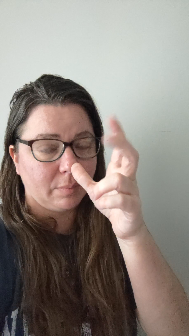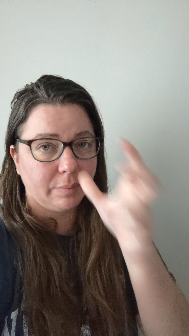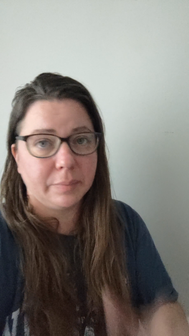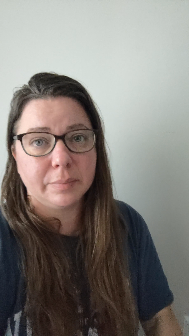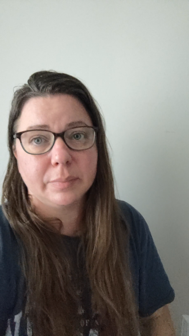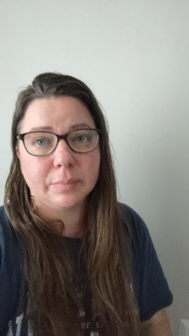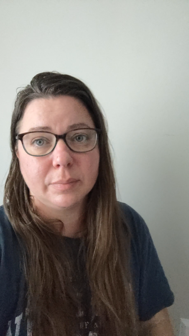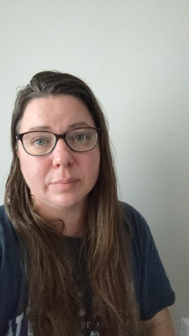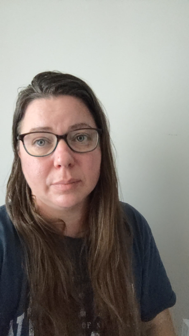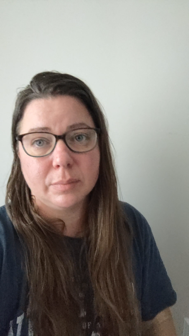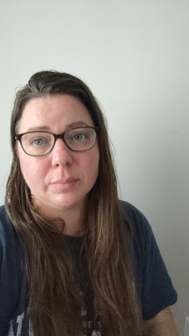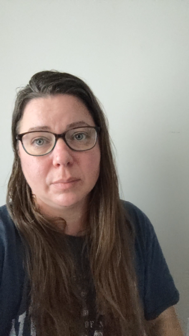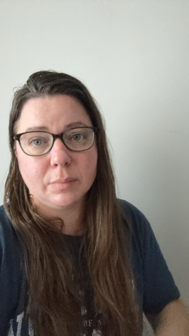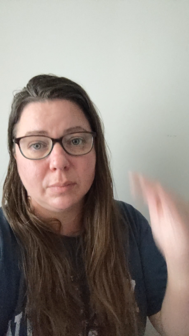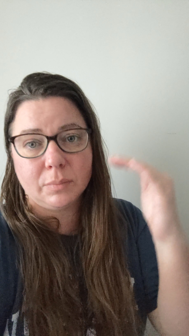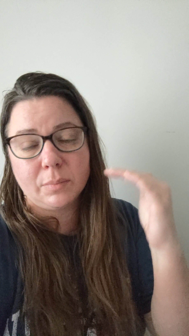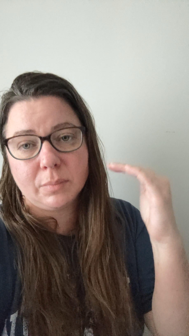short